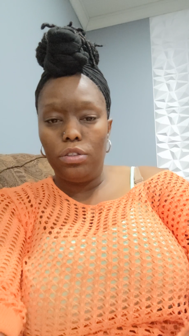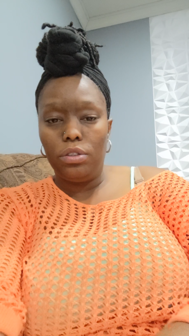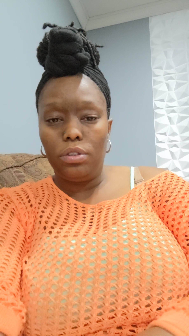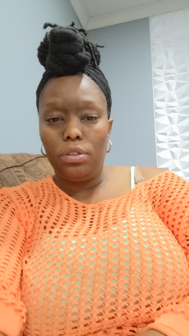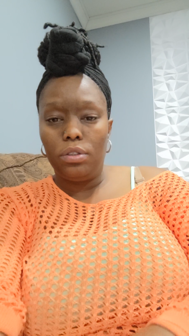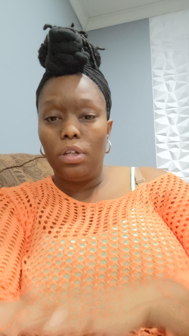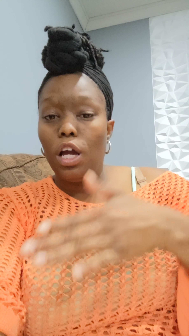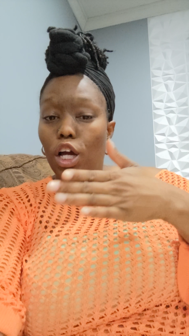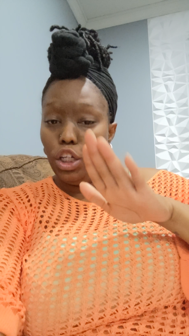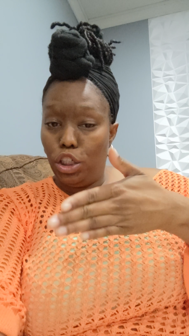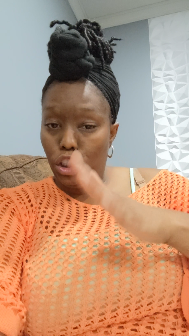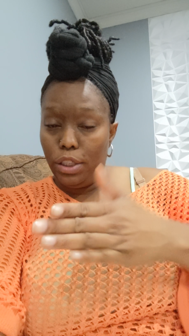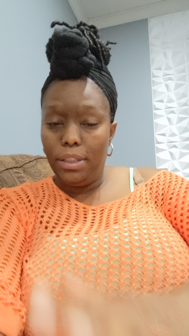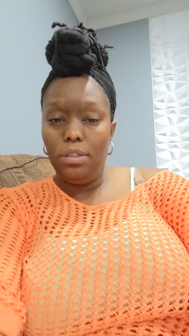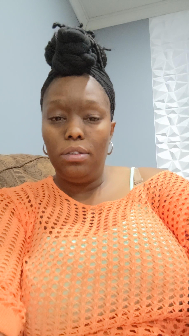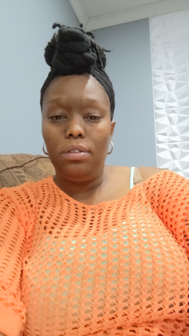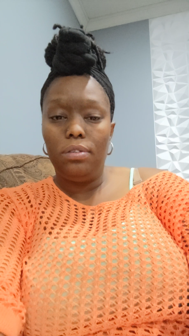cook